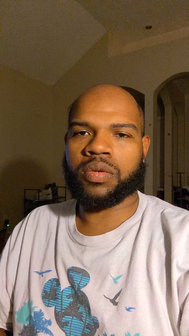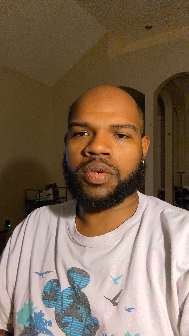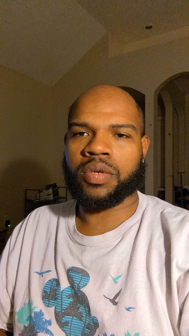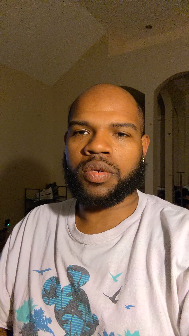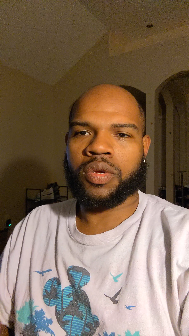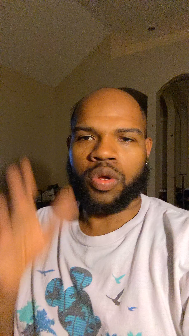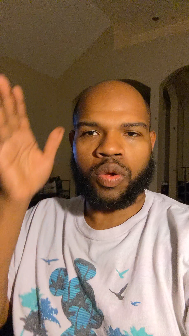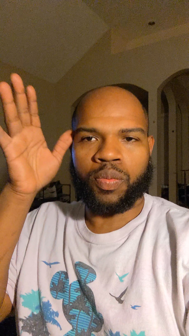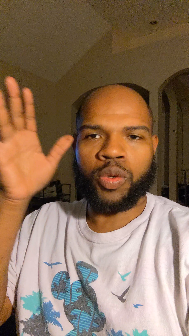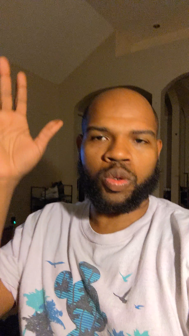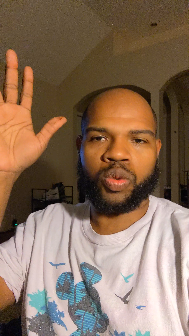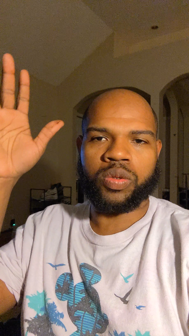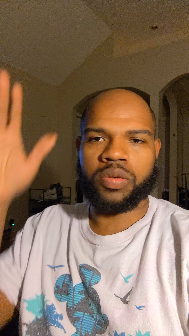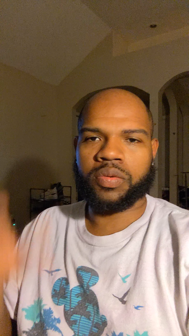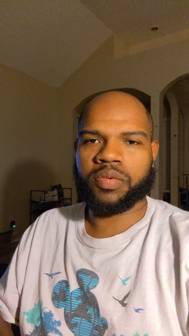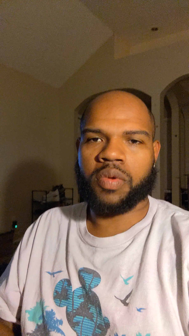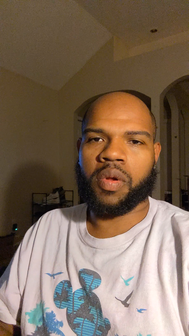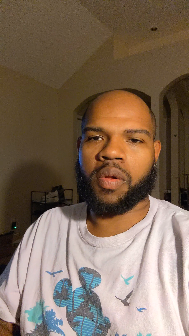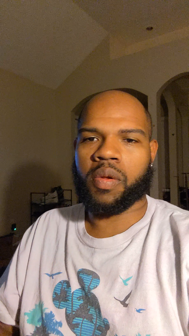moose